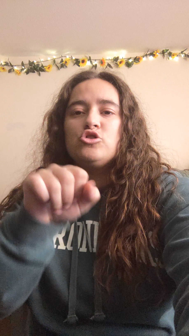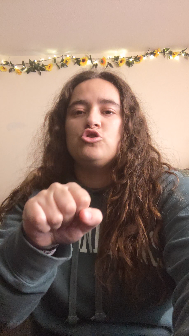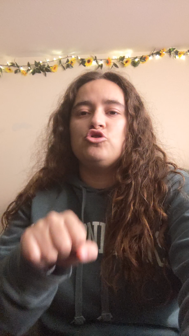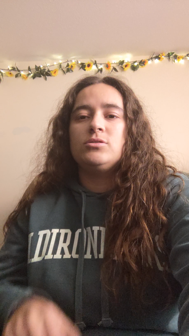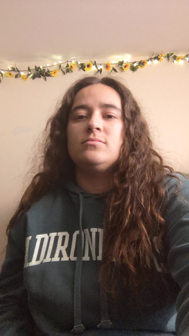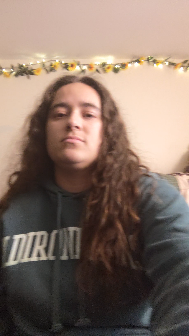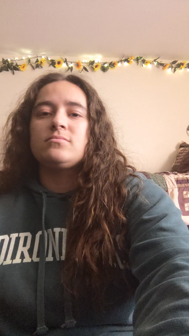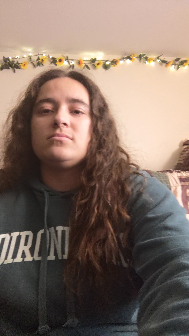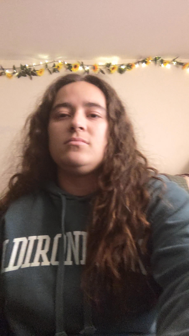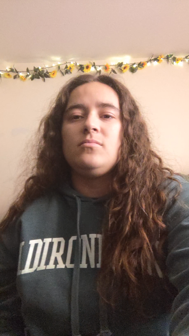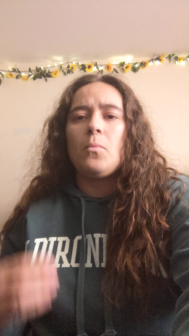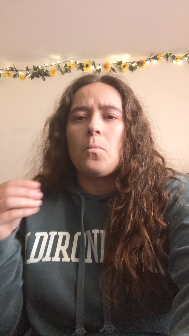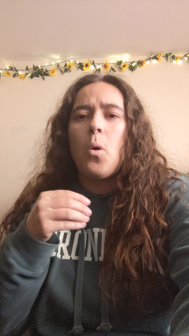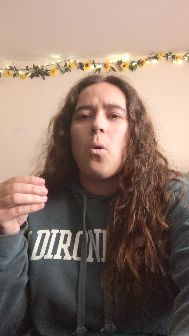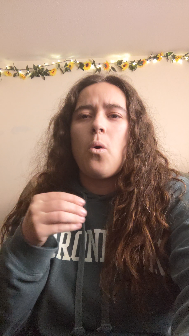more